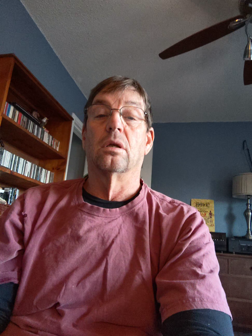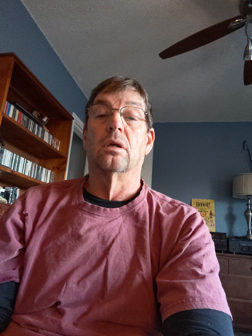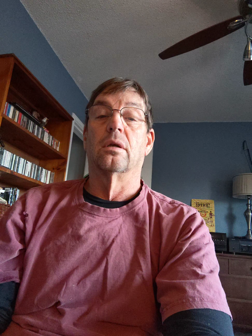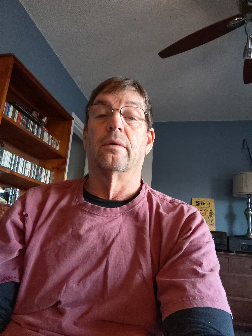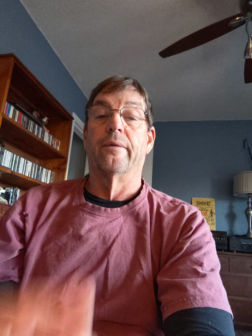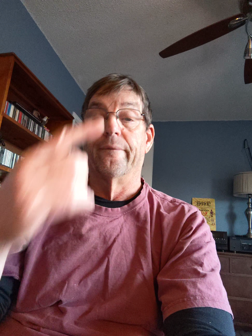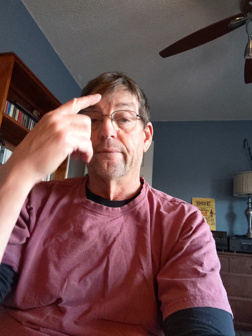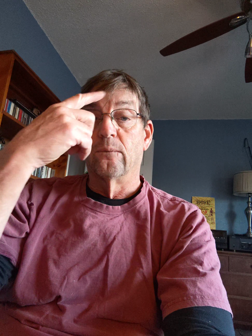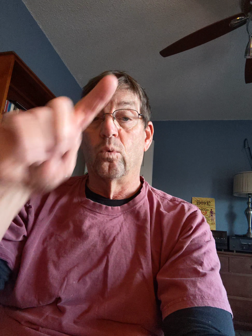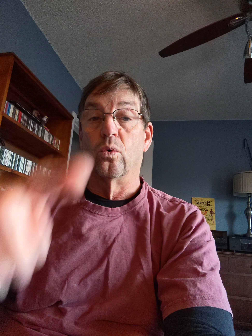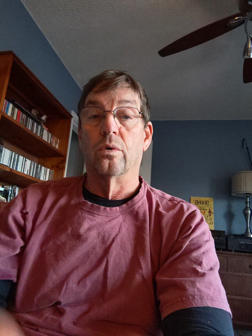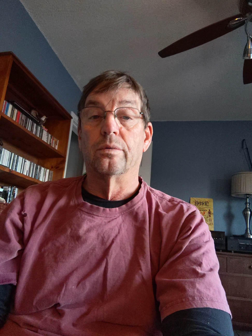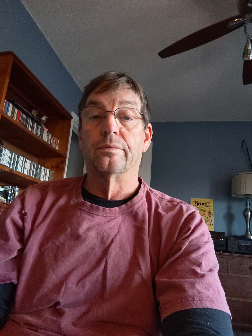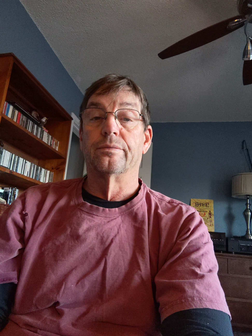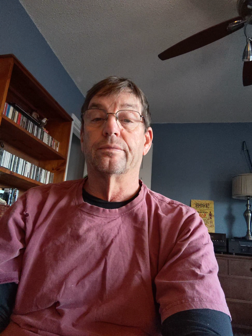for